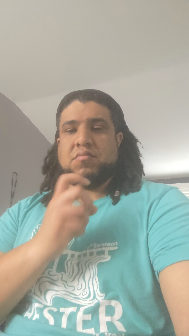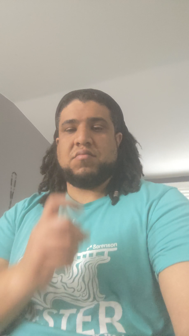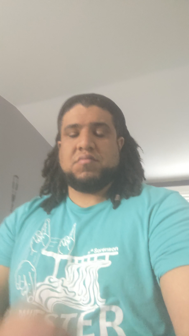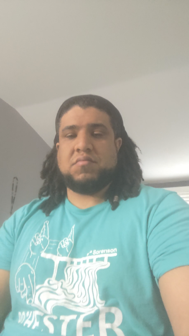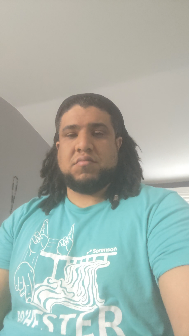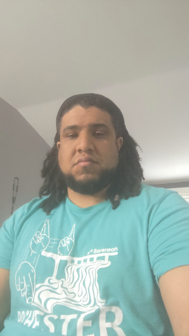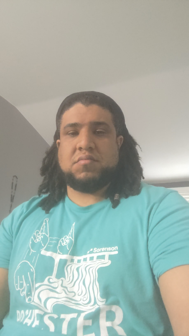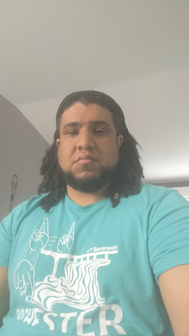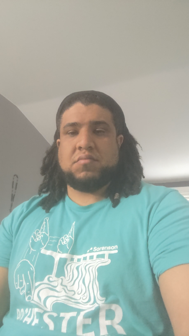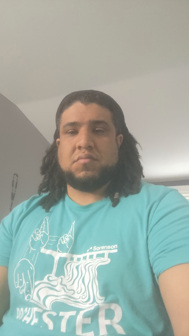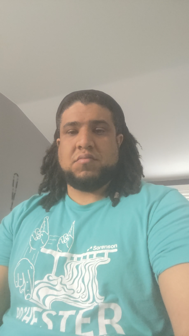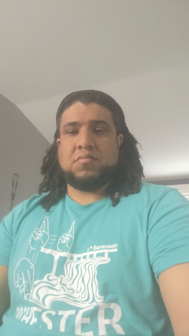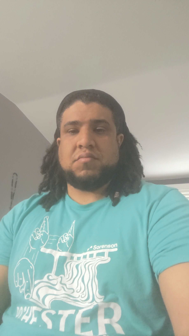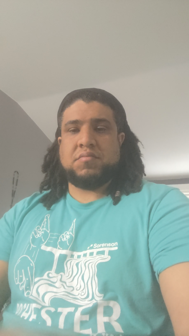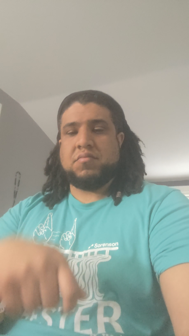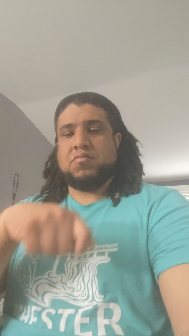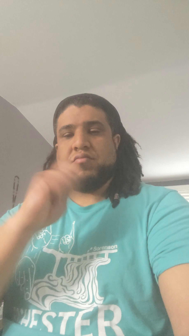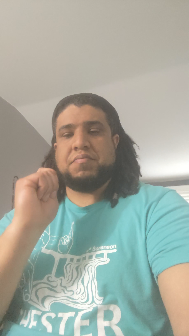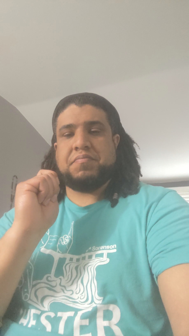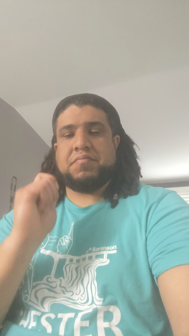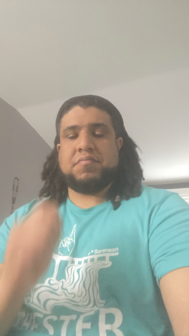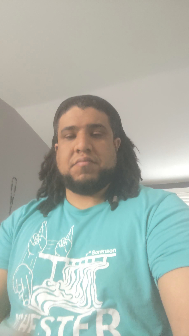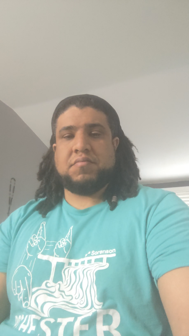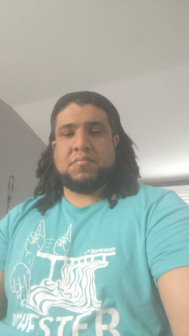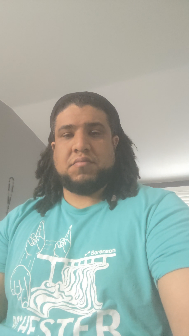rip